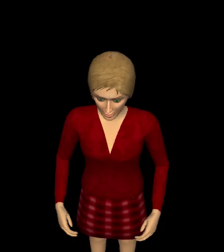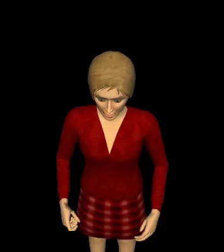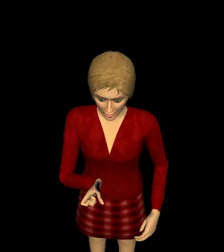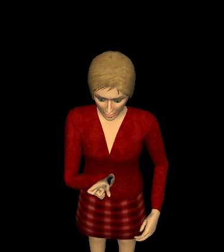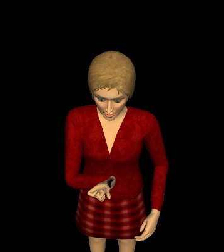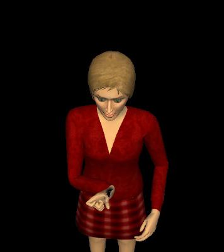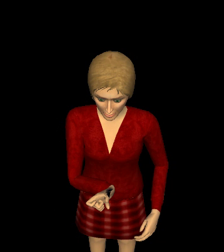كلمة